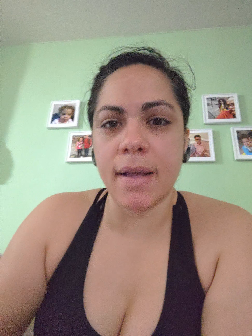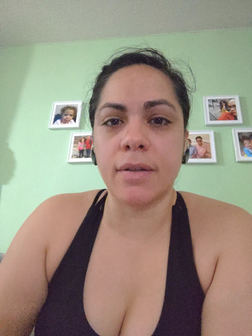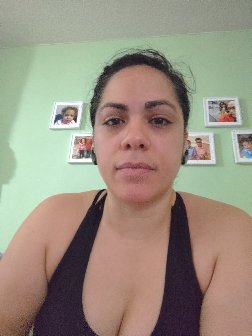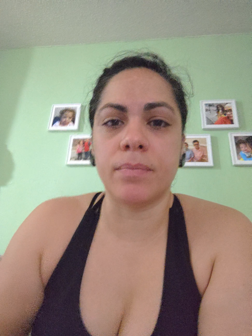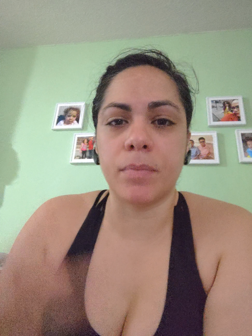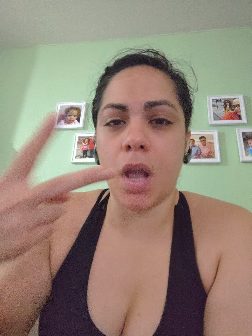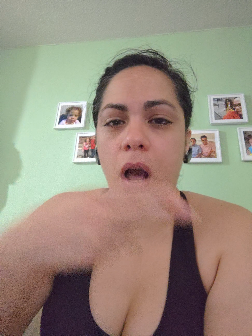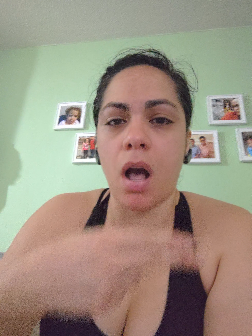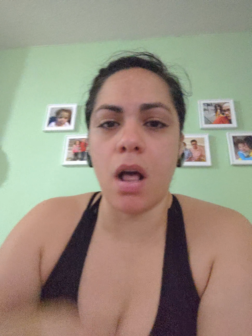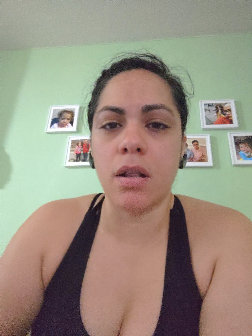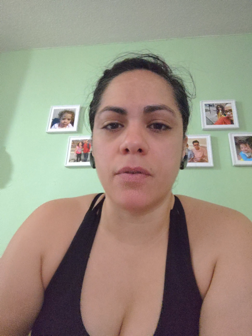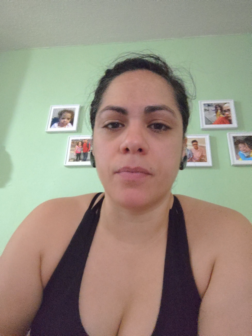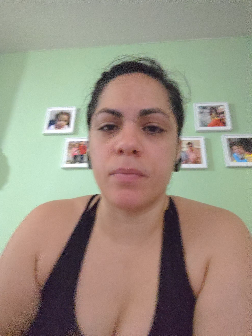cut